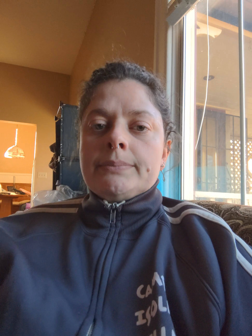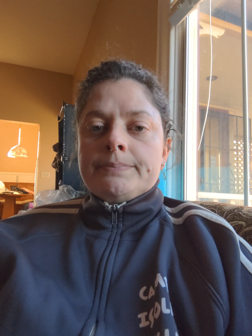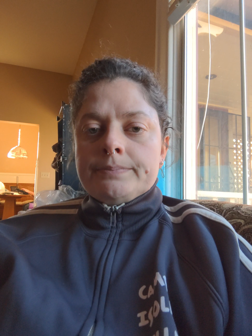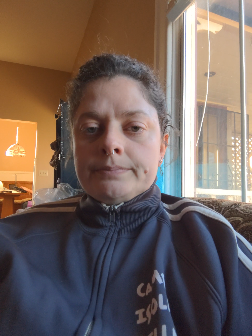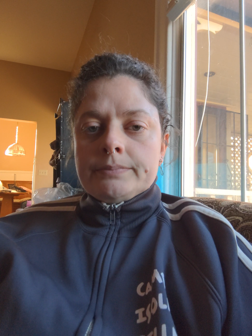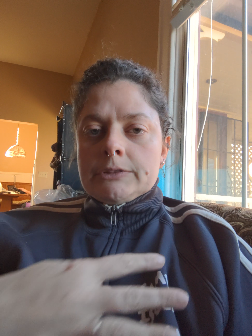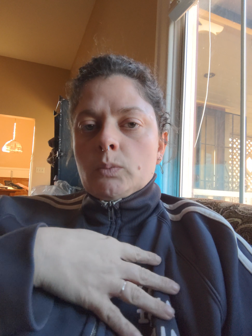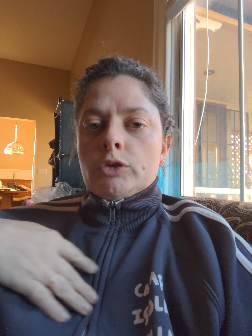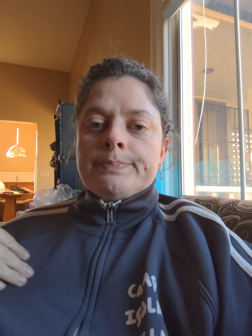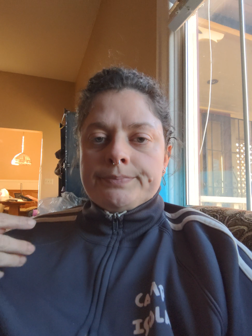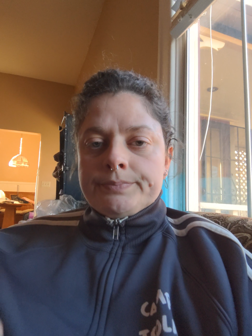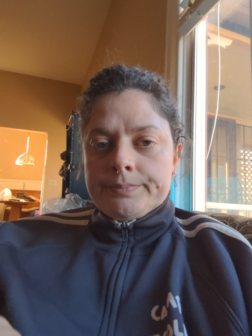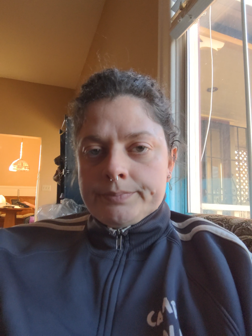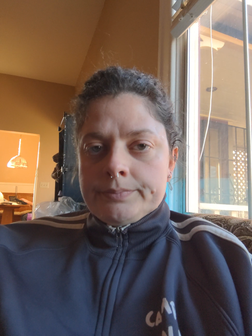zebra